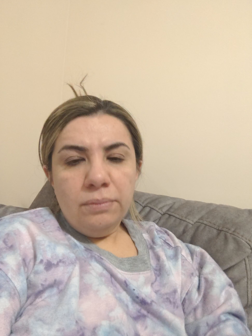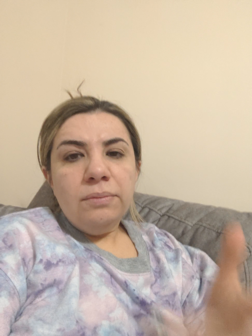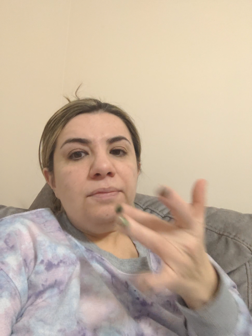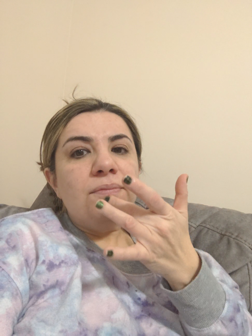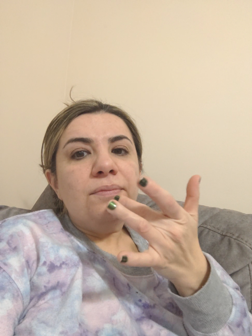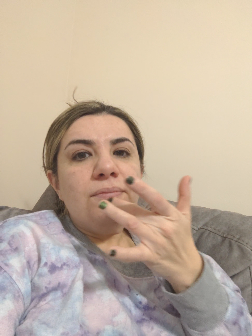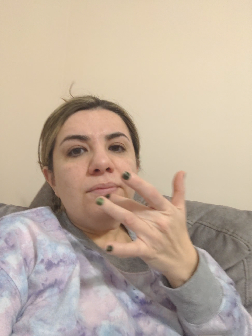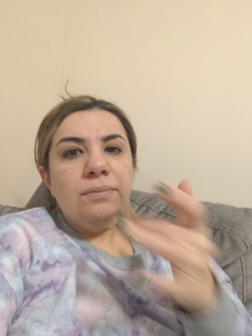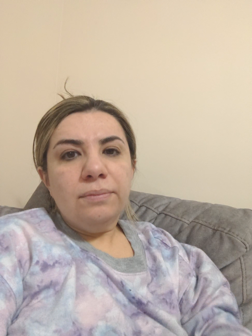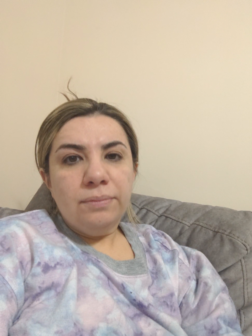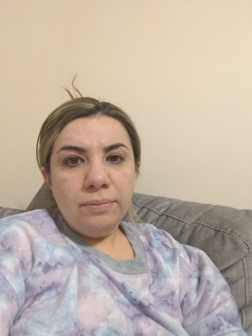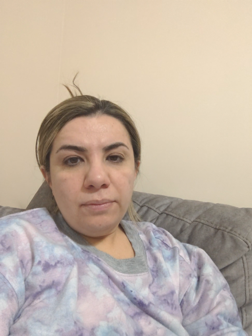taste